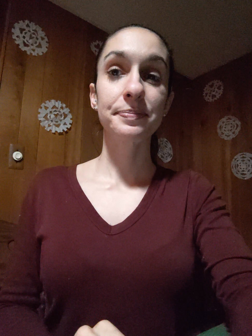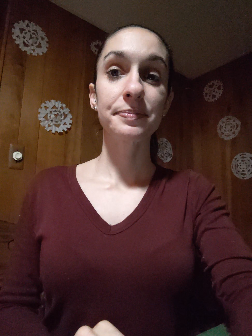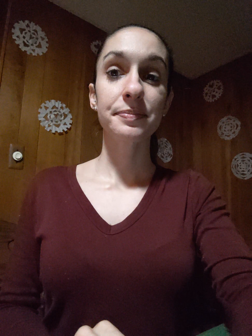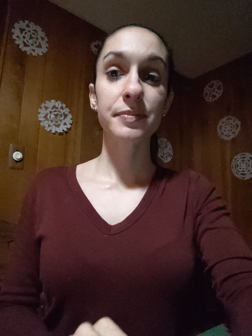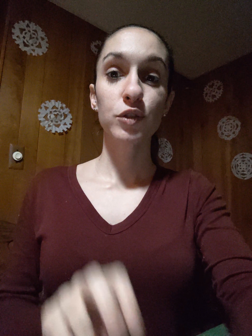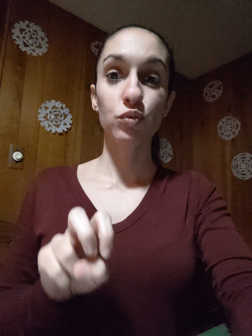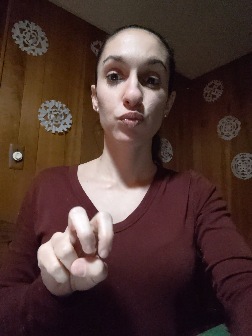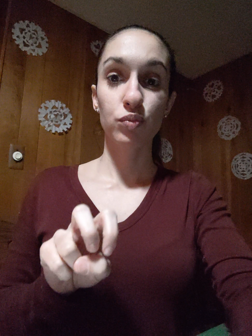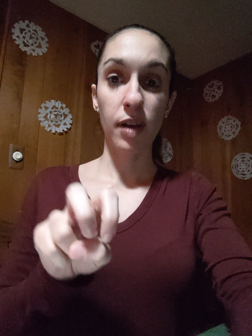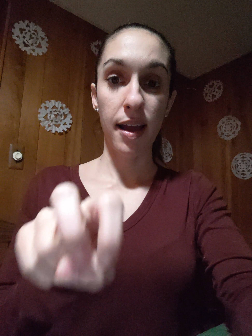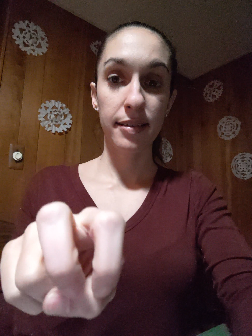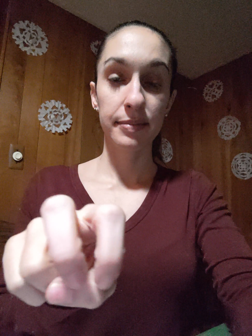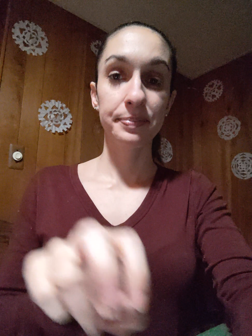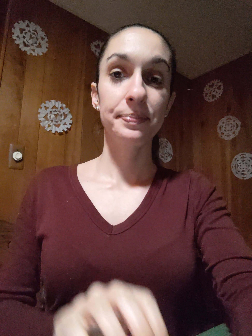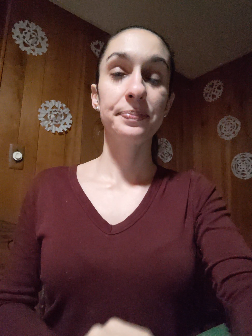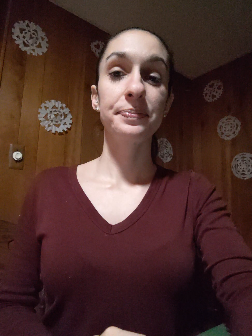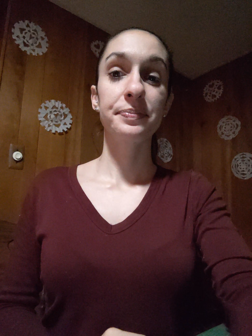ride